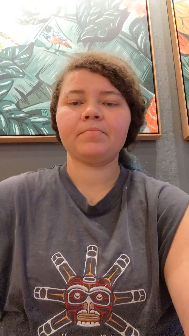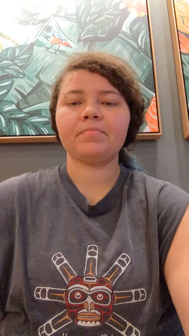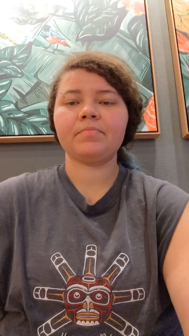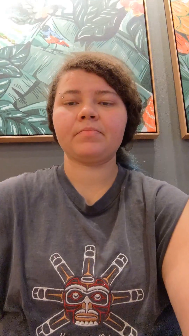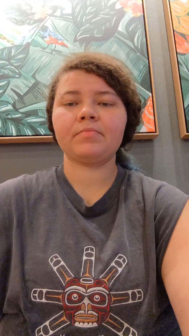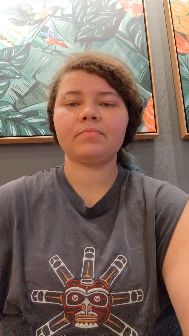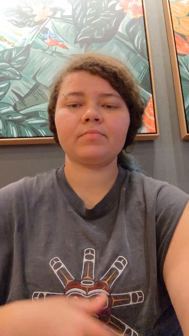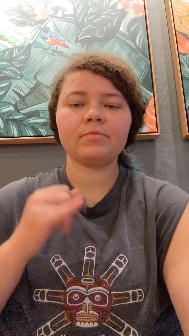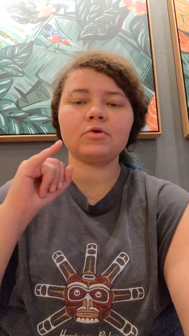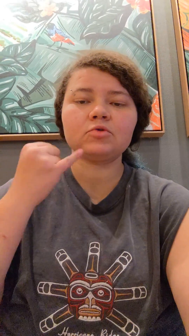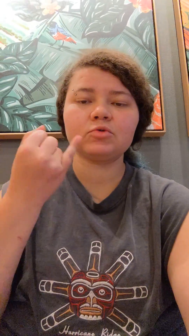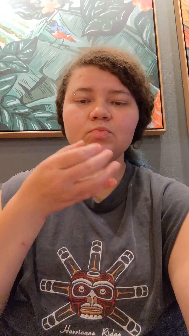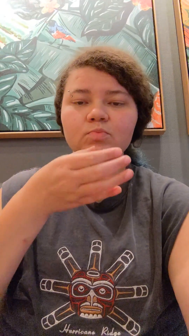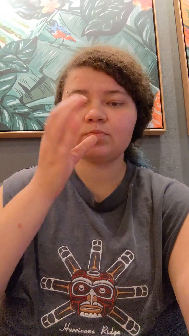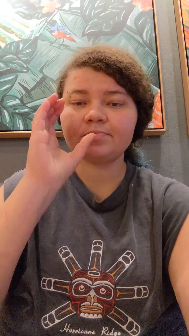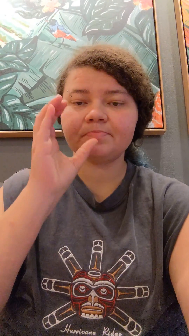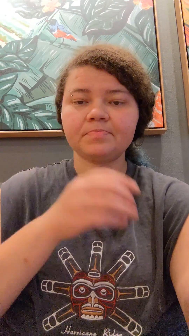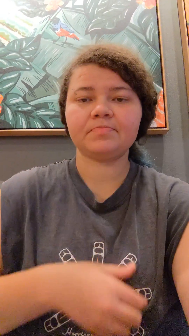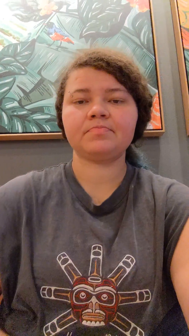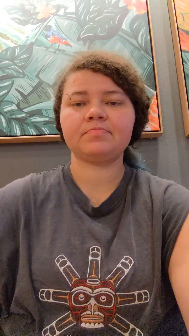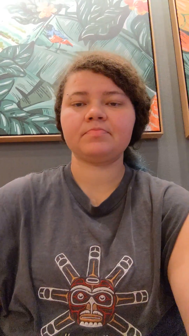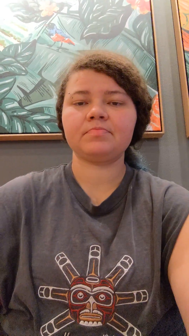juice